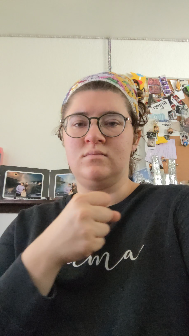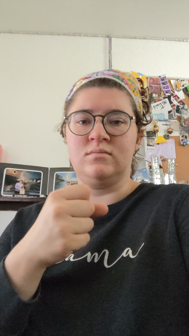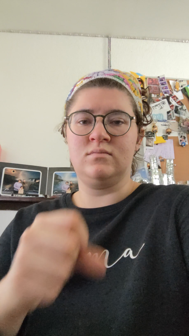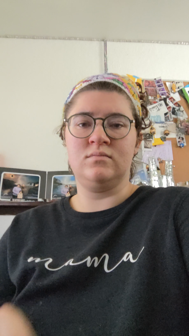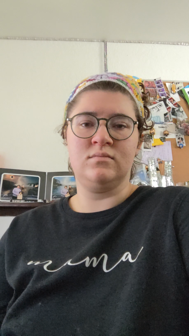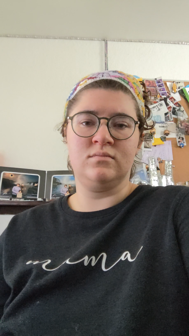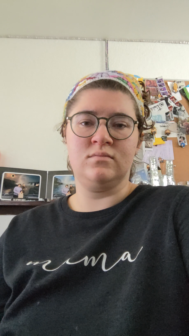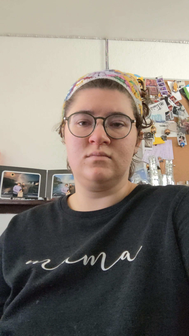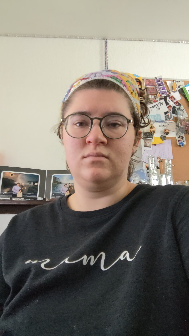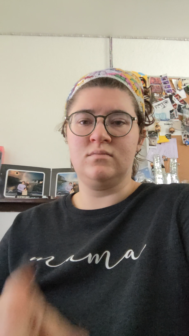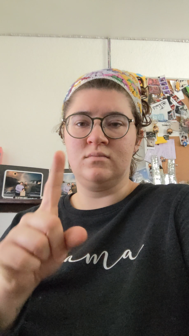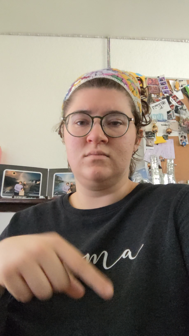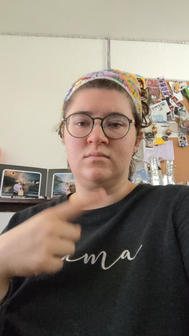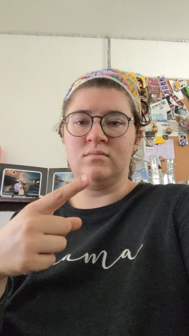about